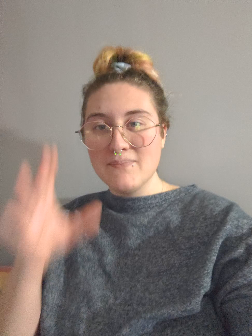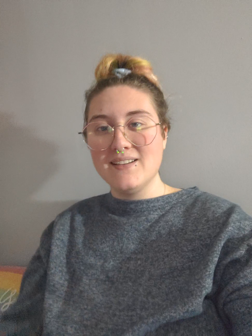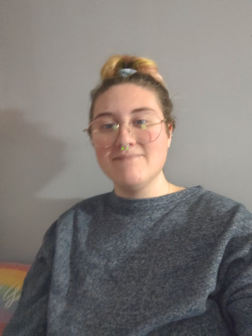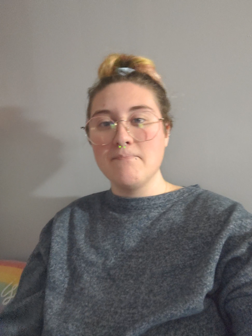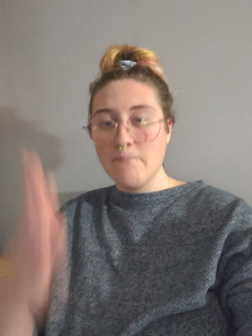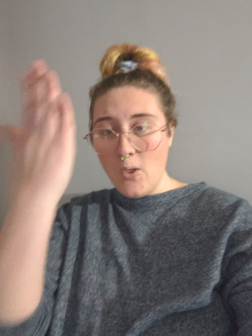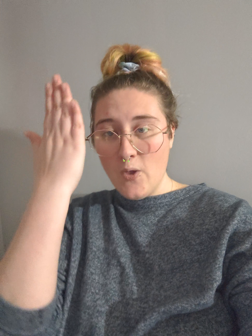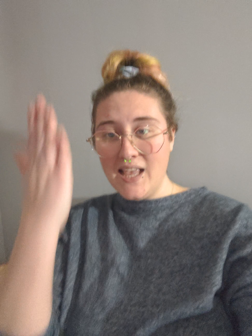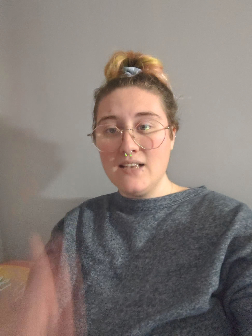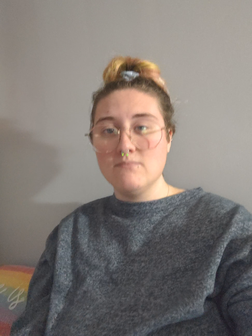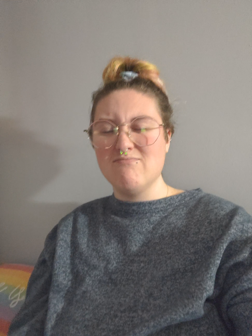morning